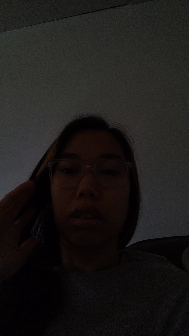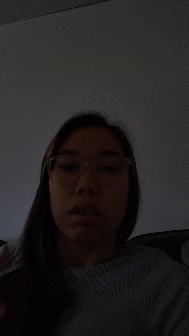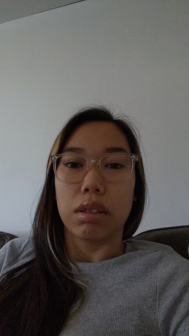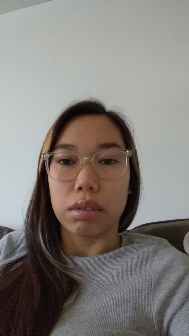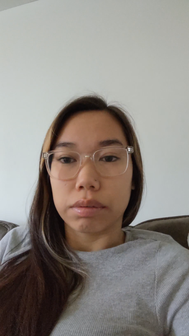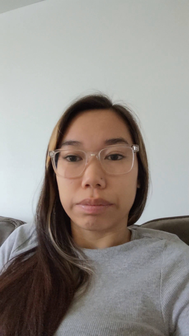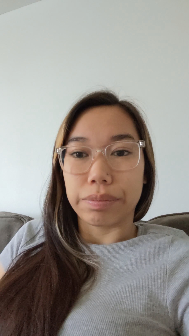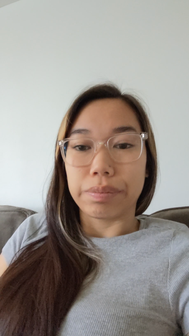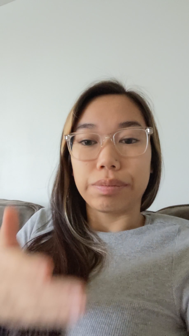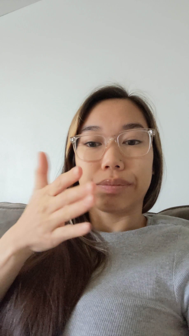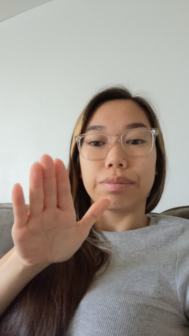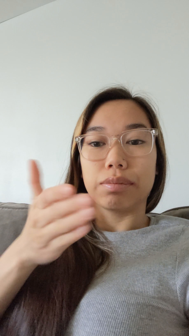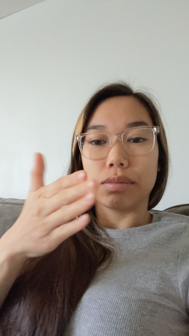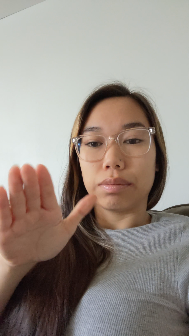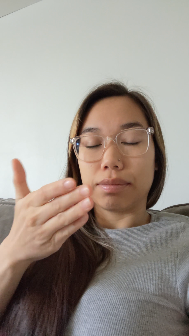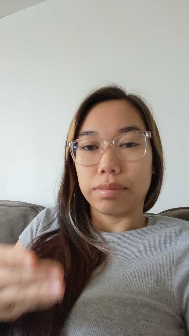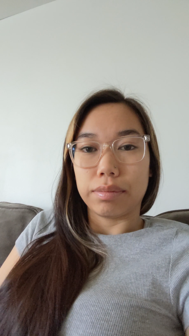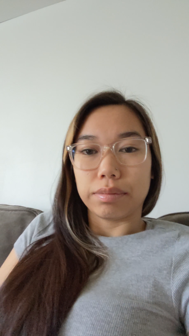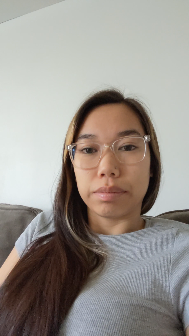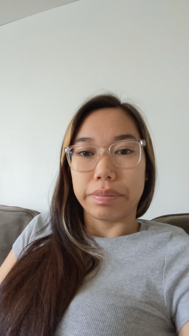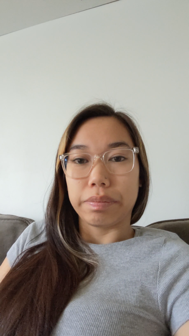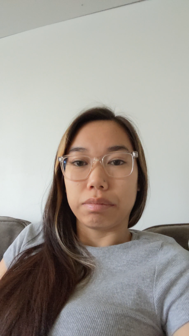share